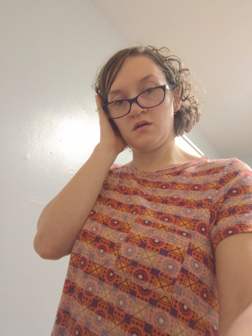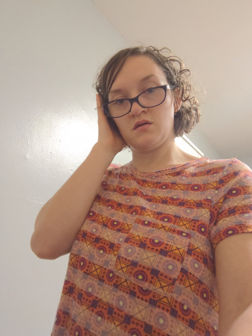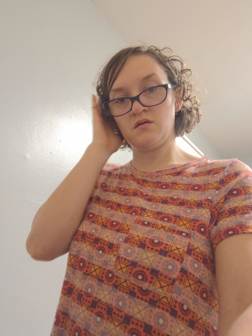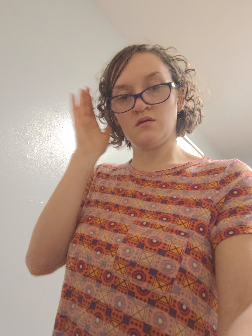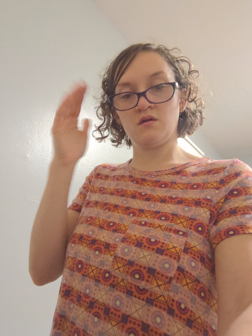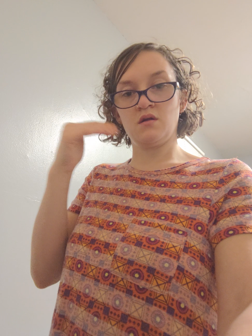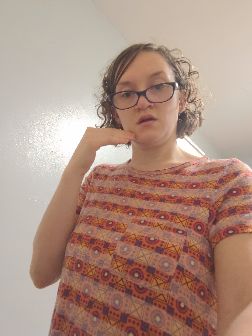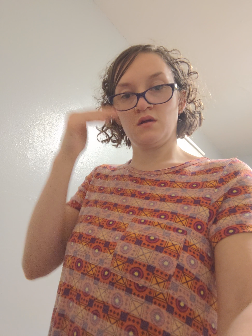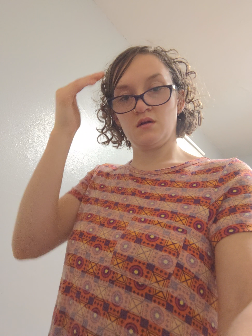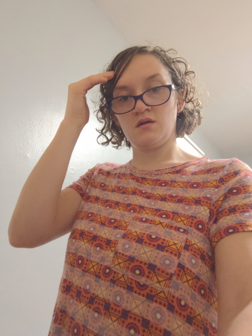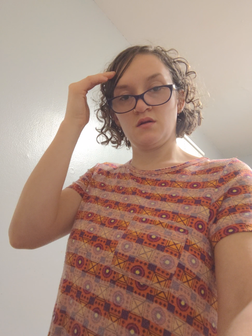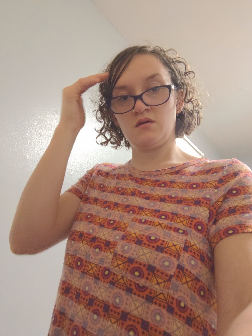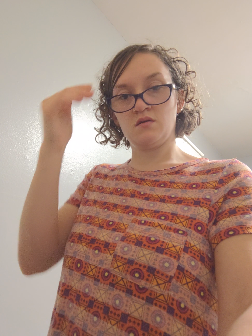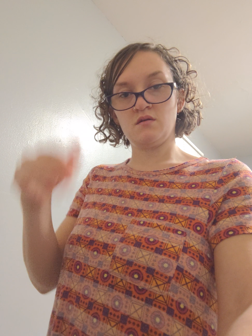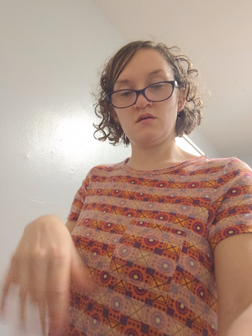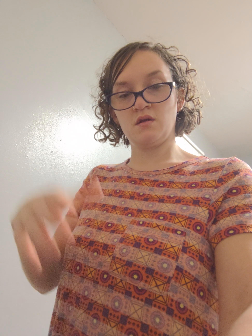head